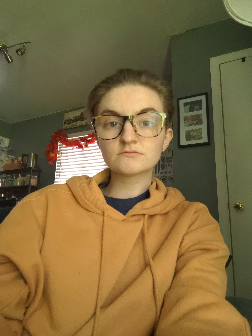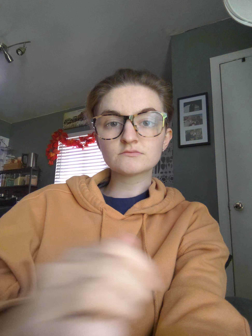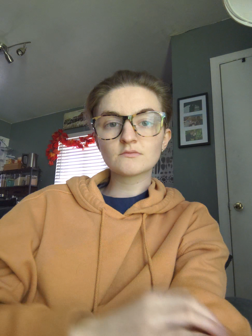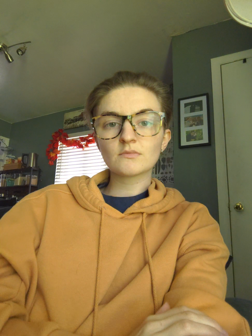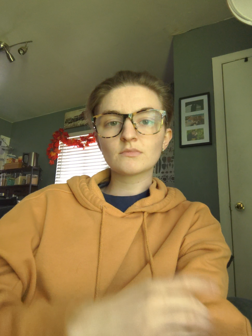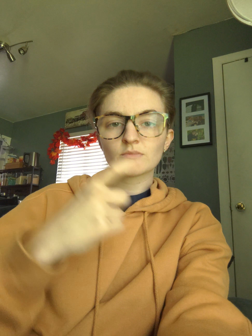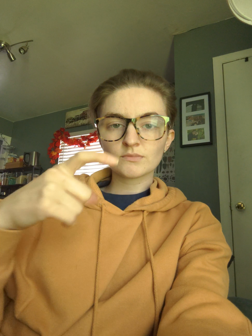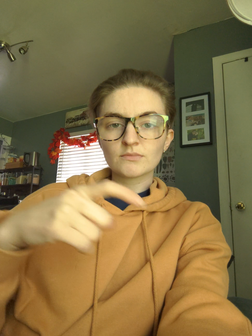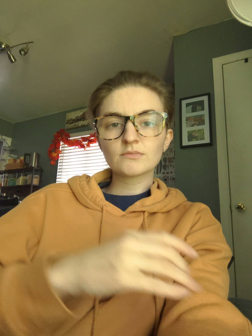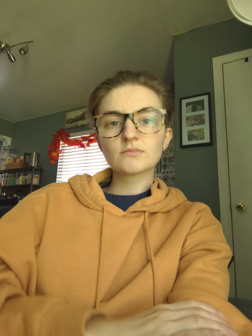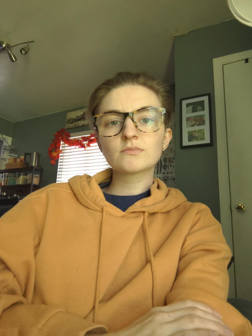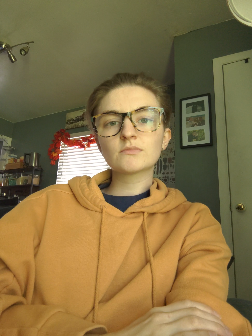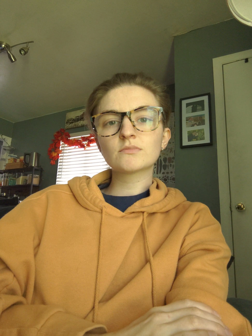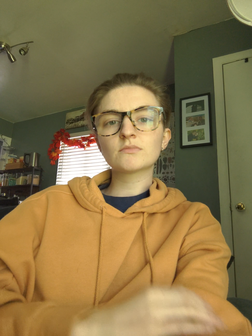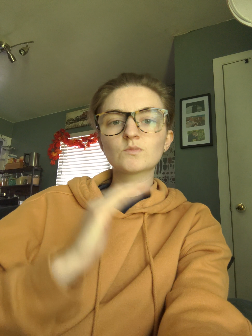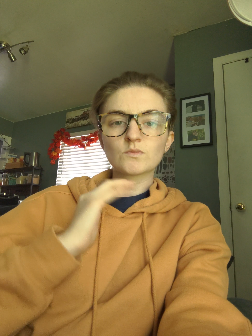plate